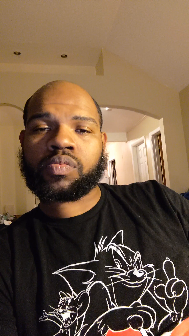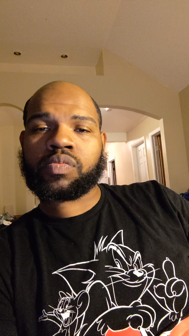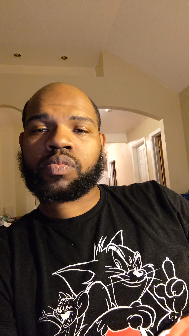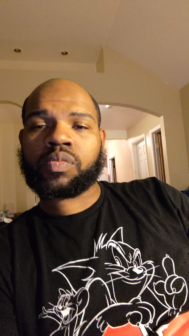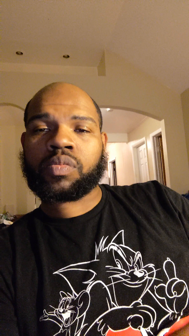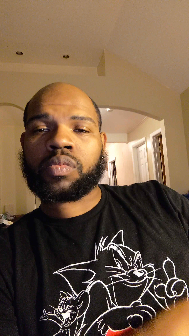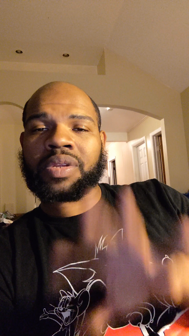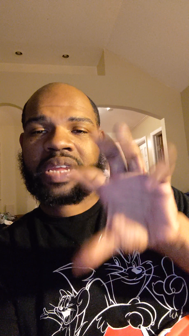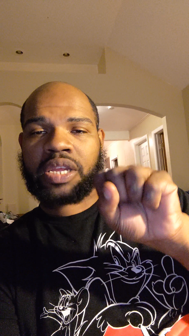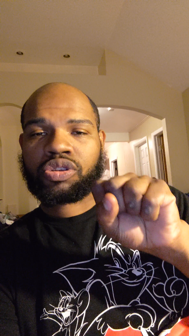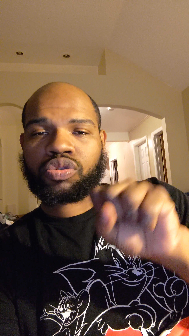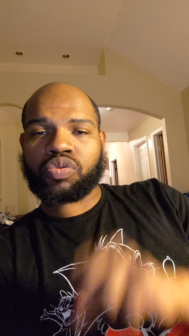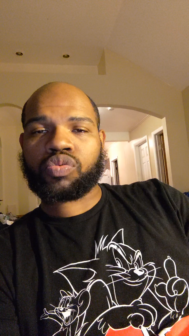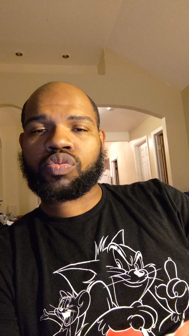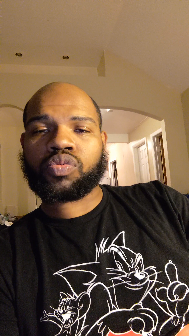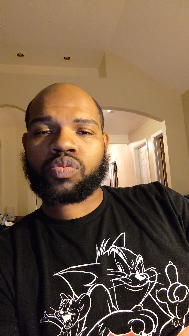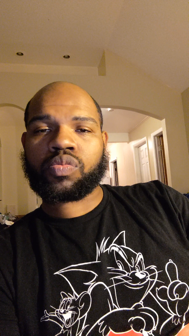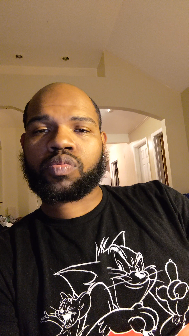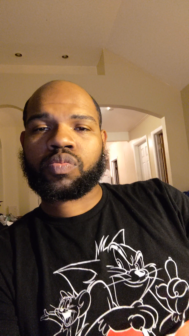catch